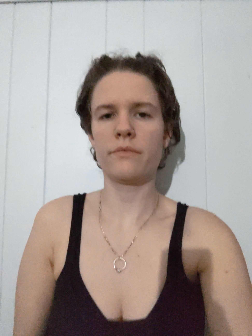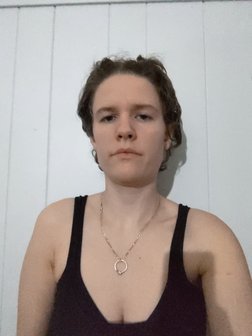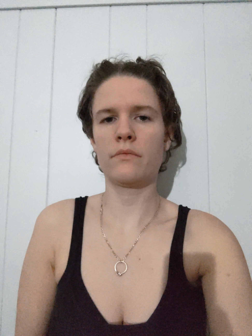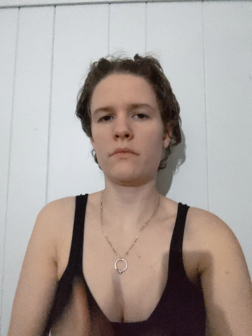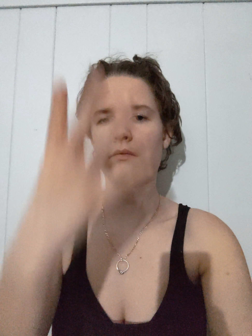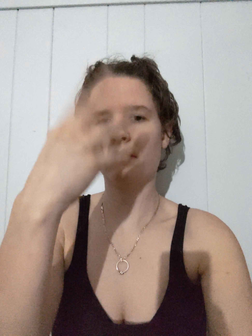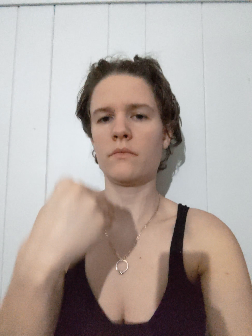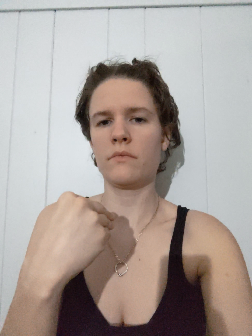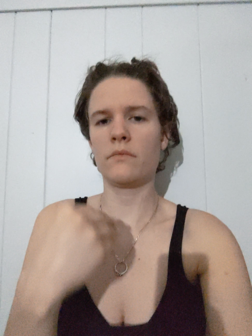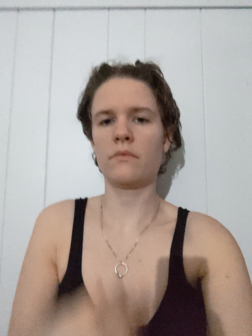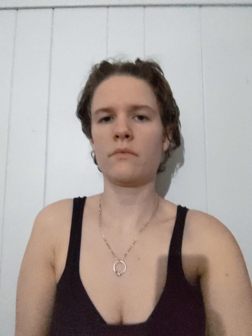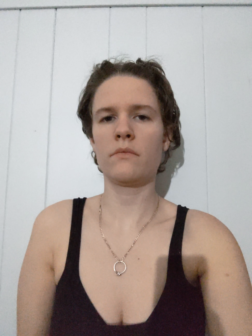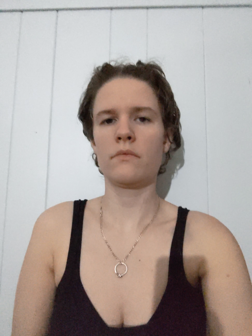nap